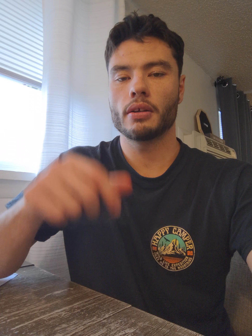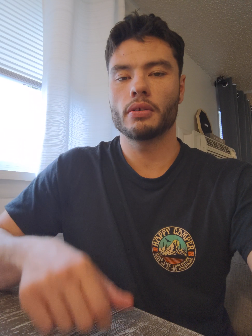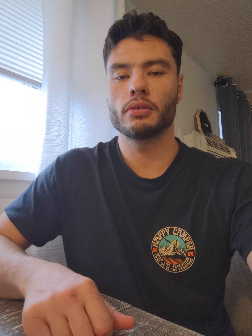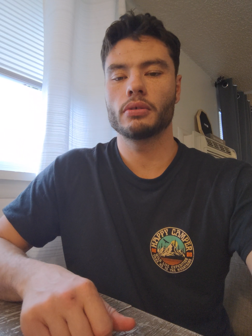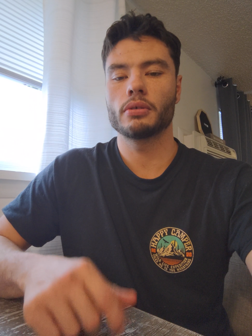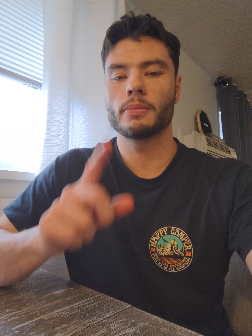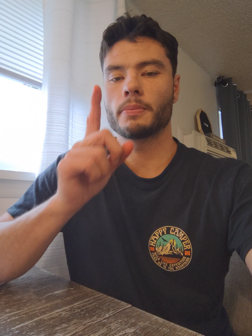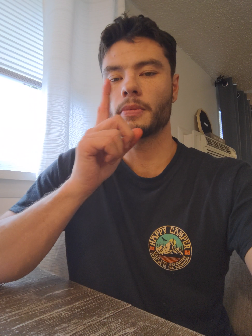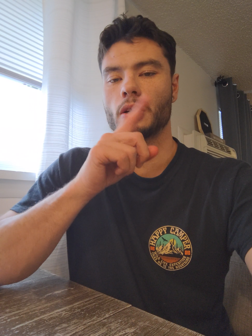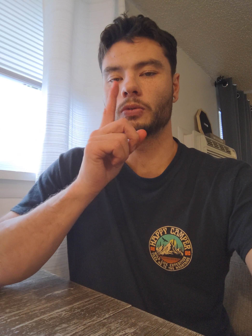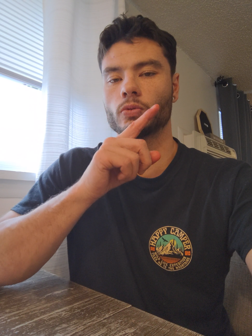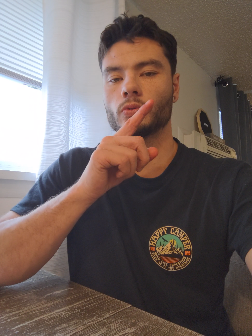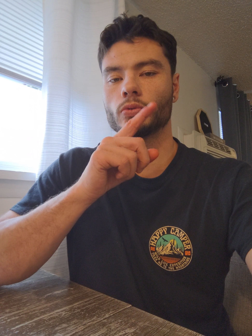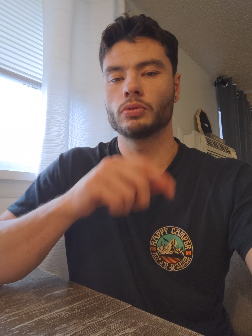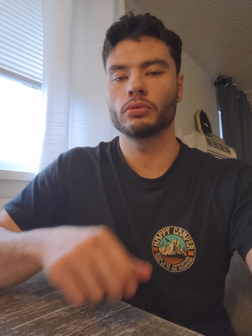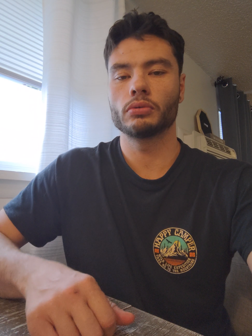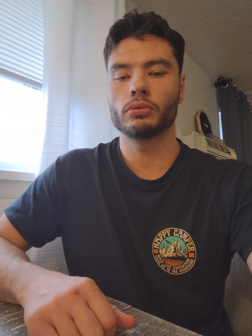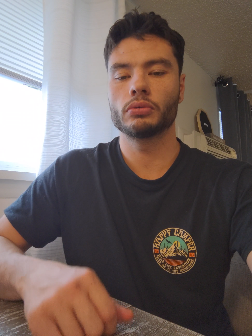mouse